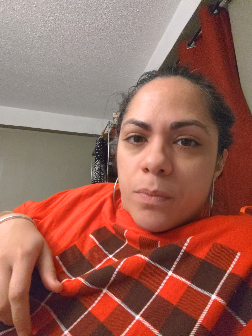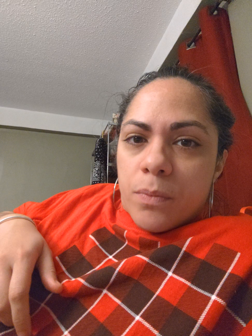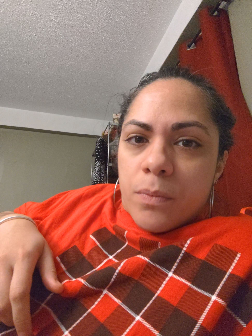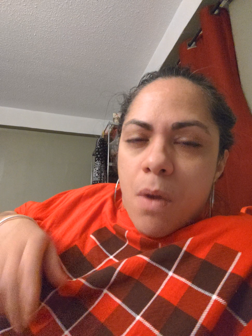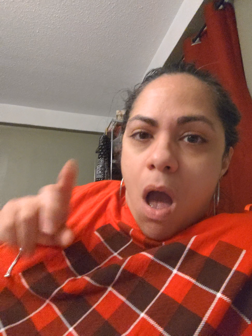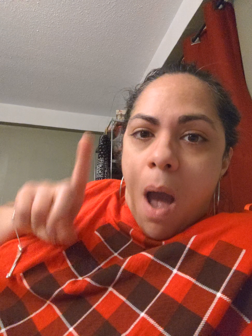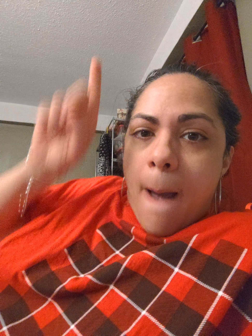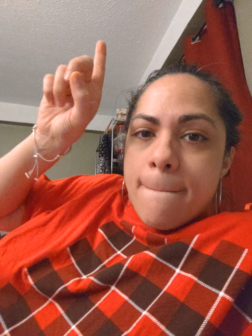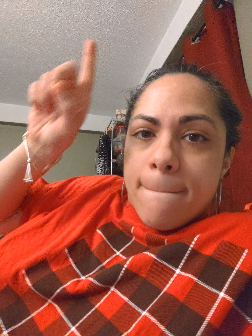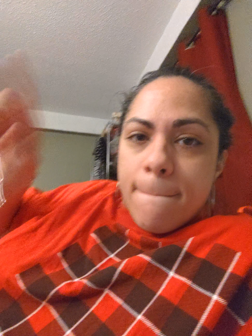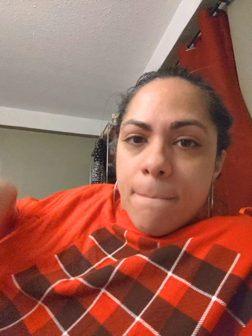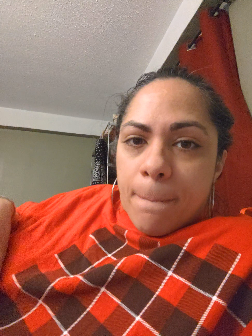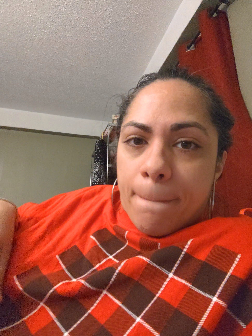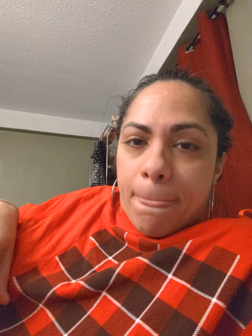up